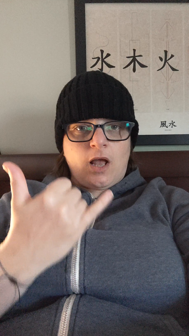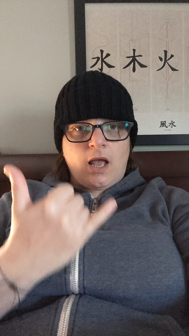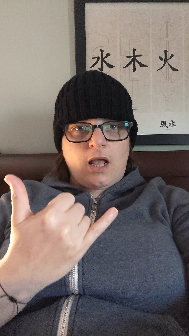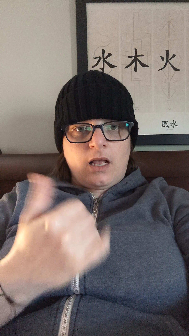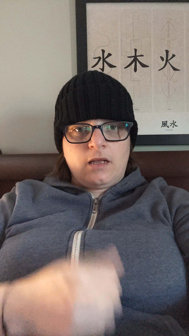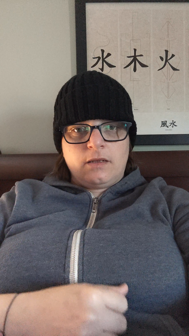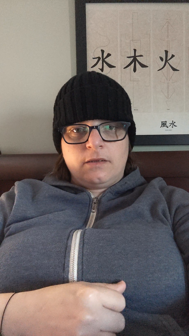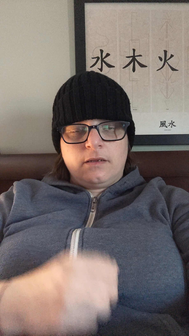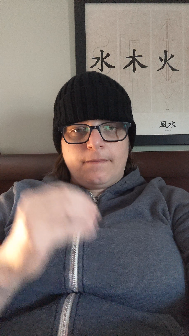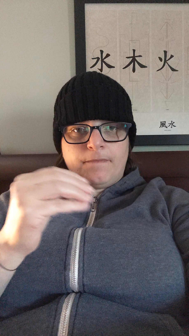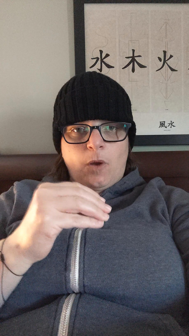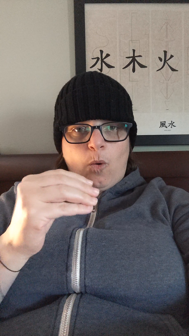more